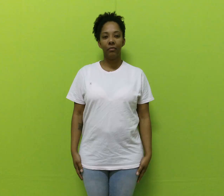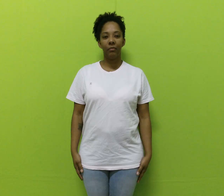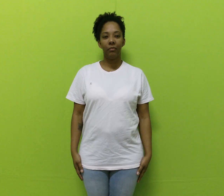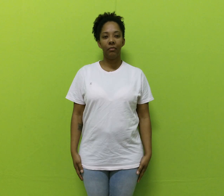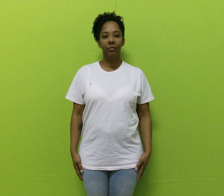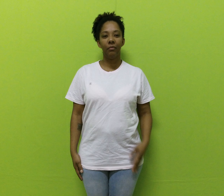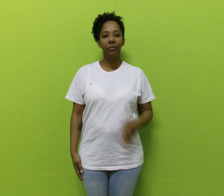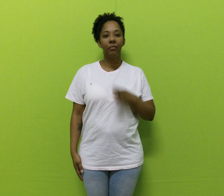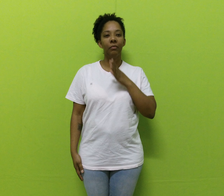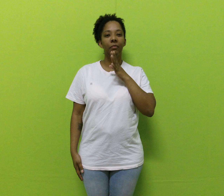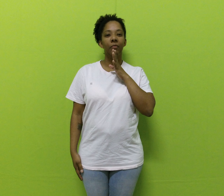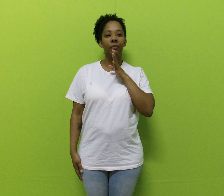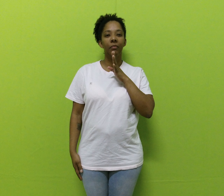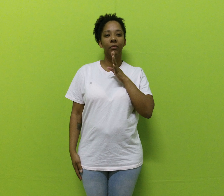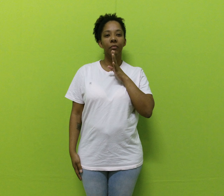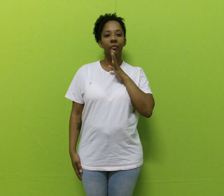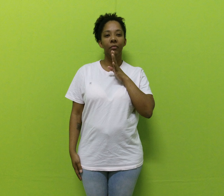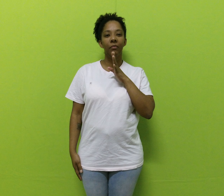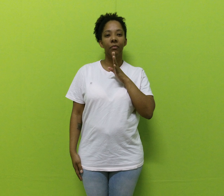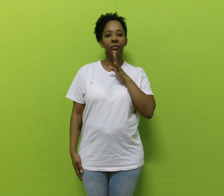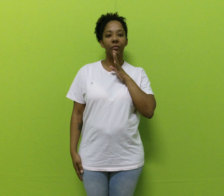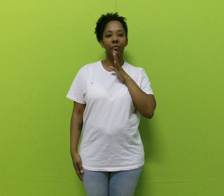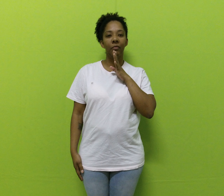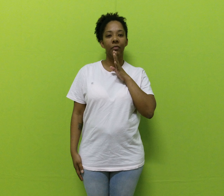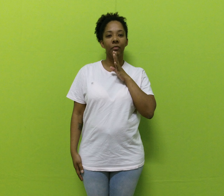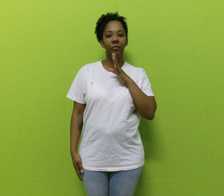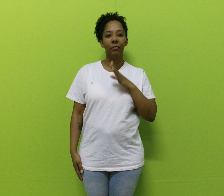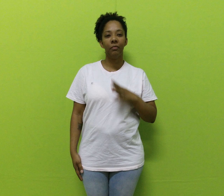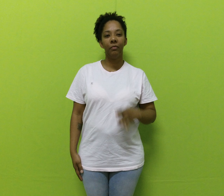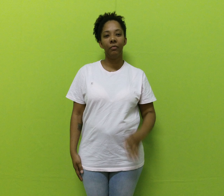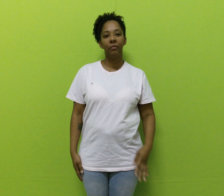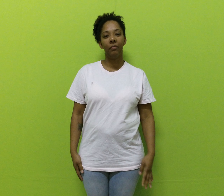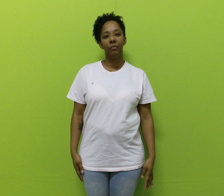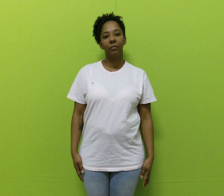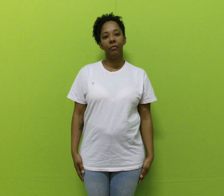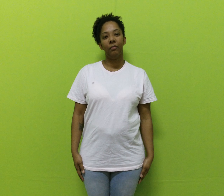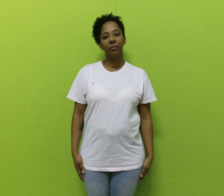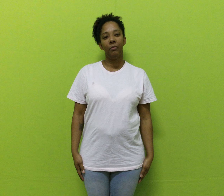conhecer